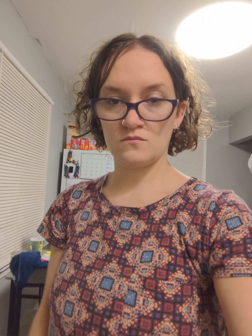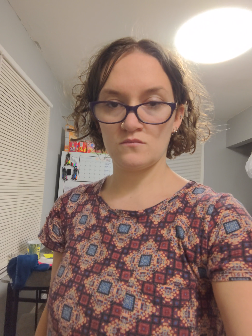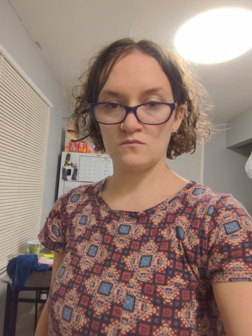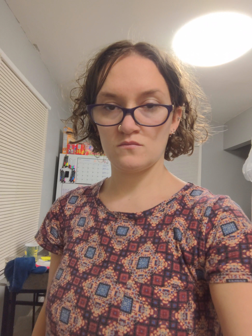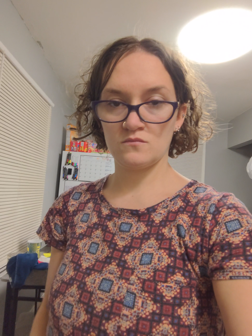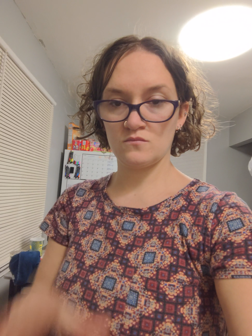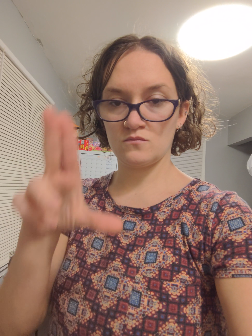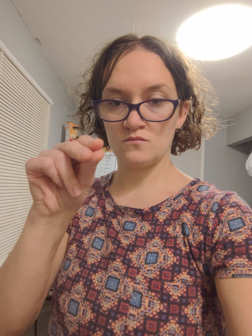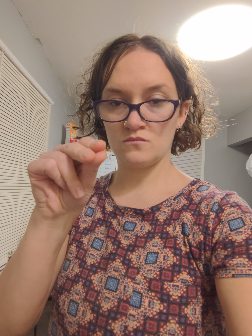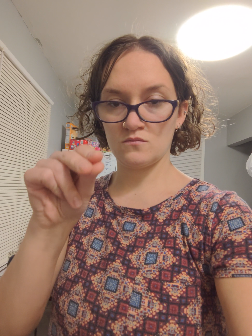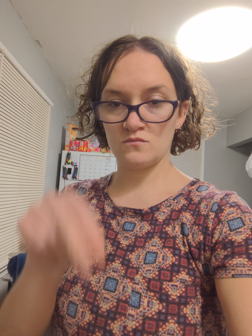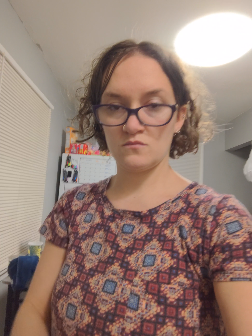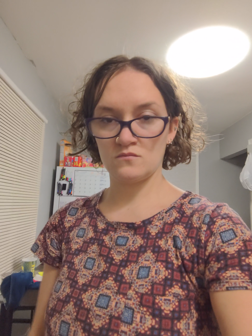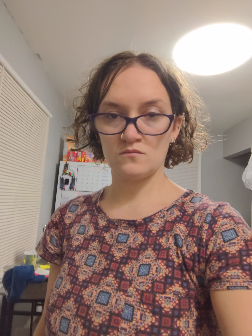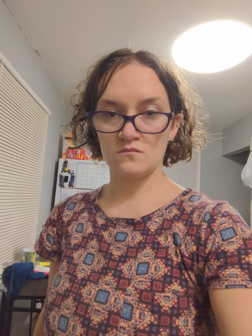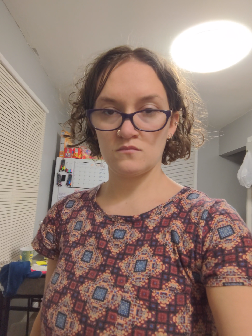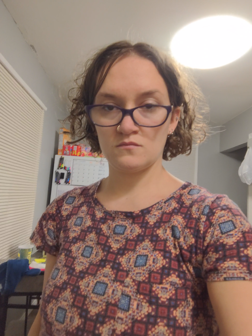no